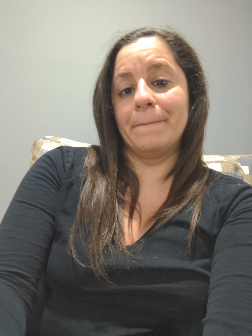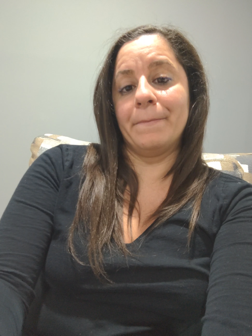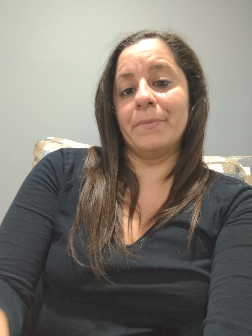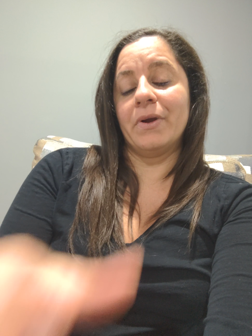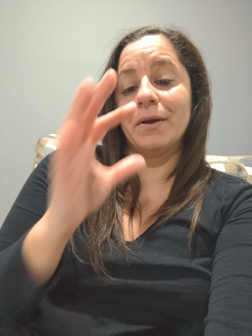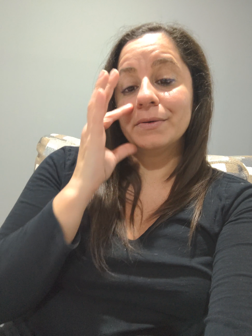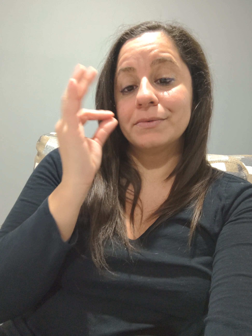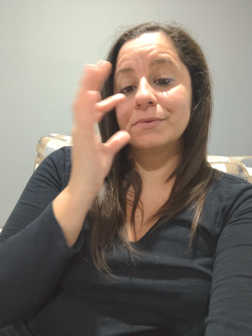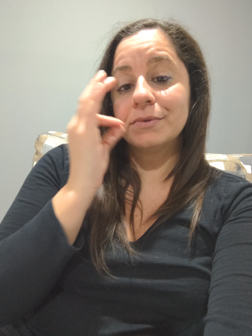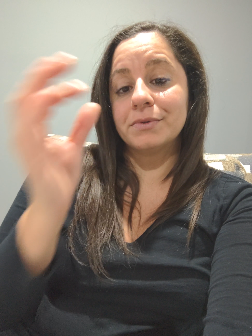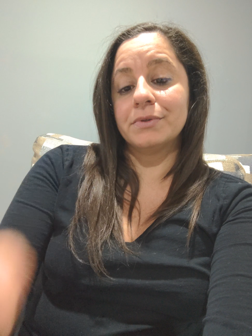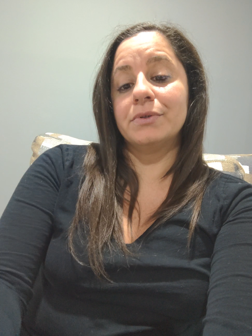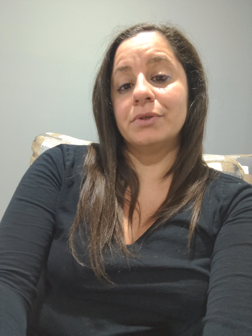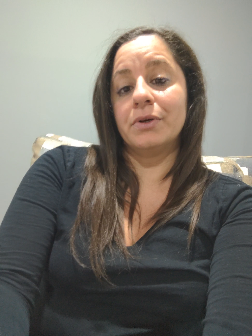cat